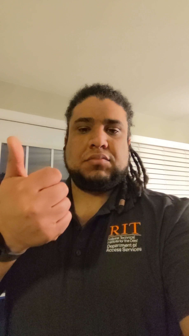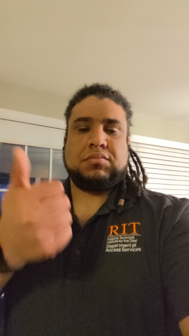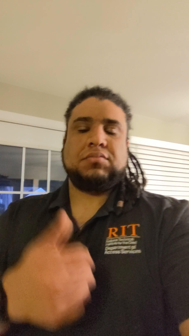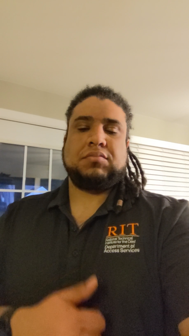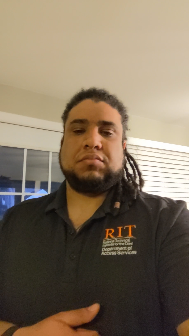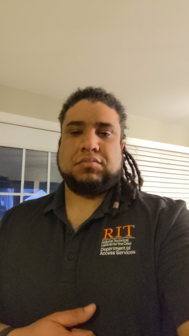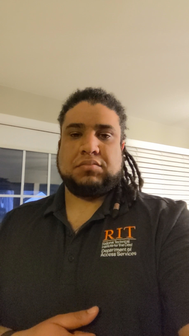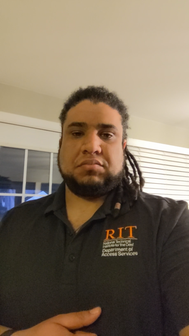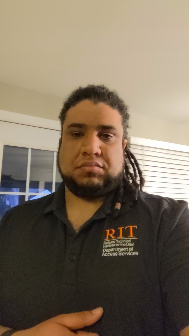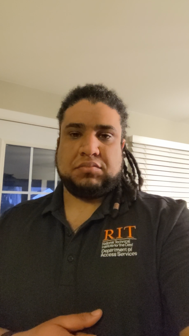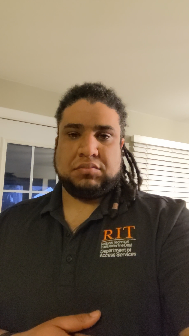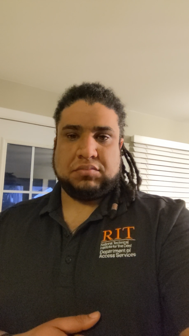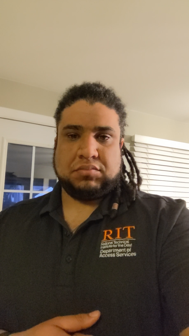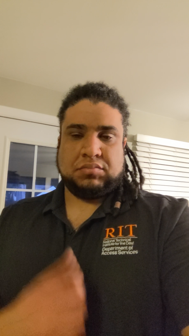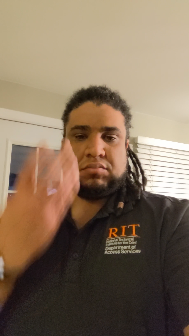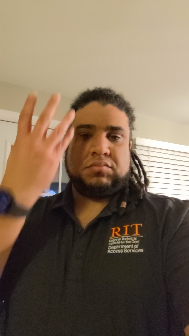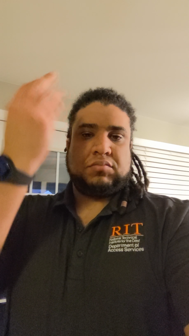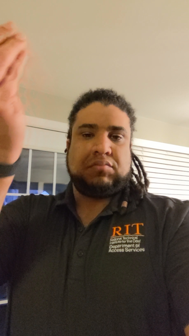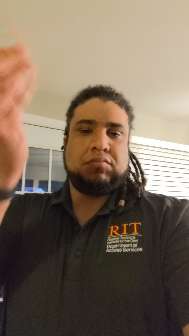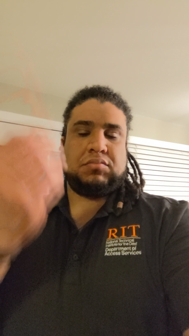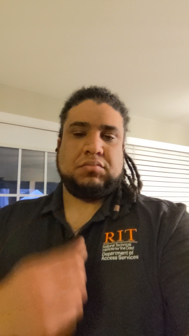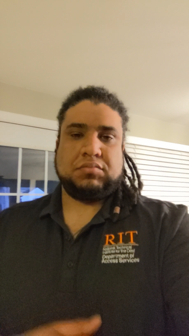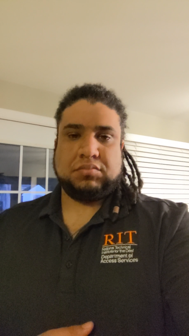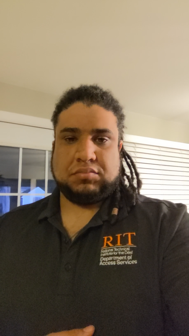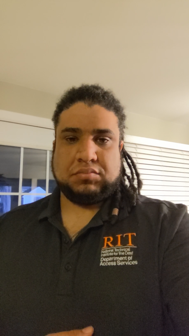going to